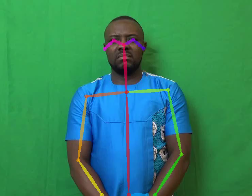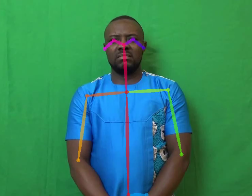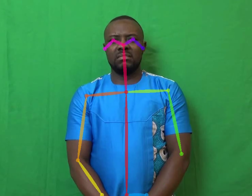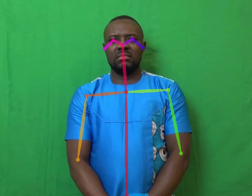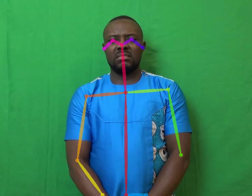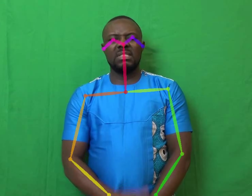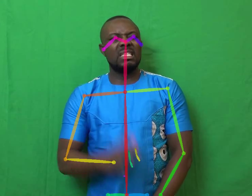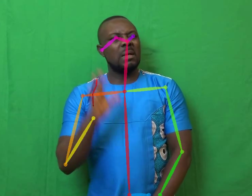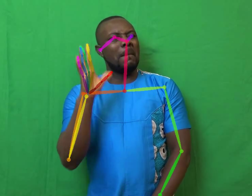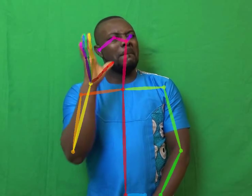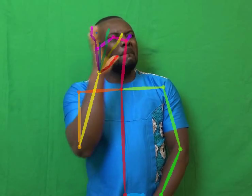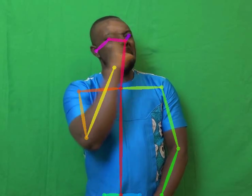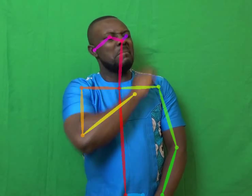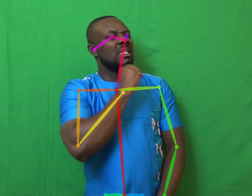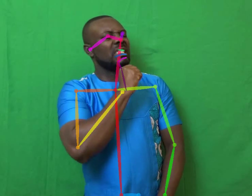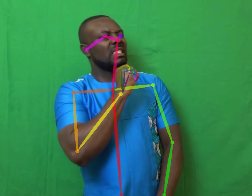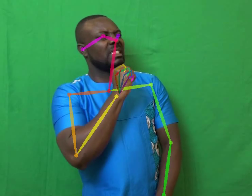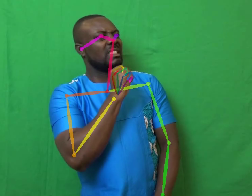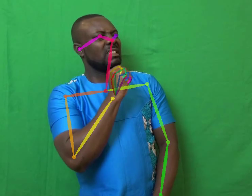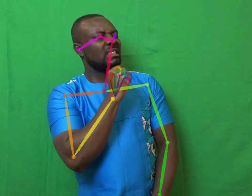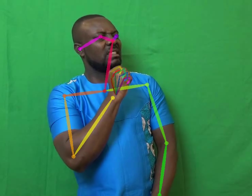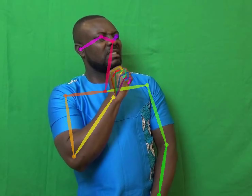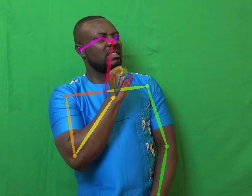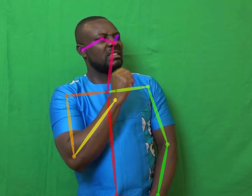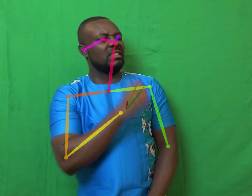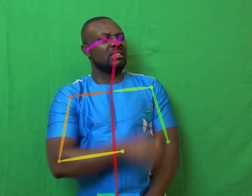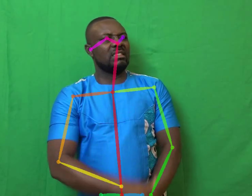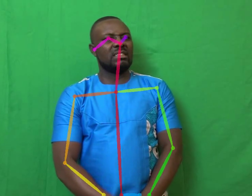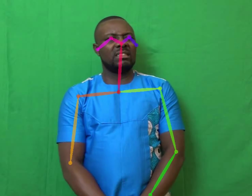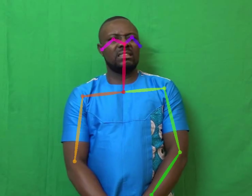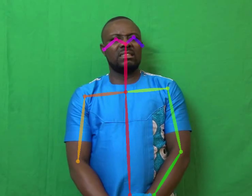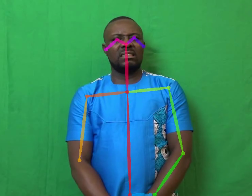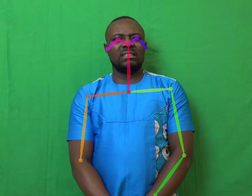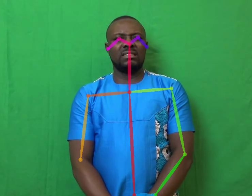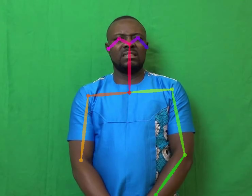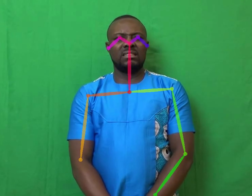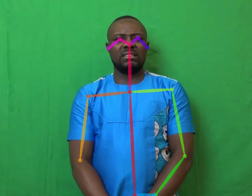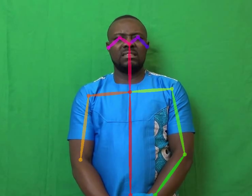missed